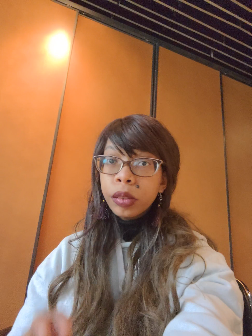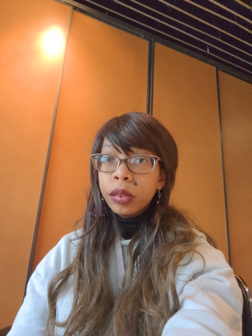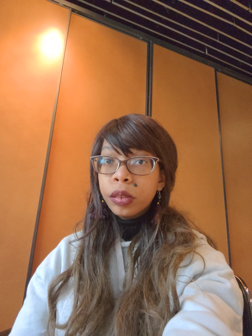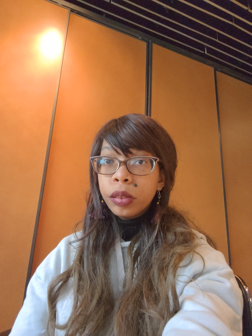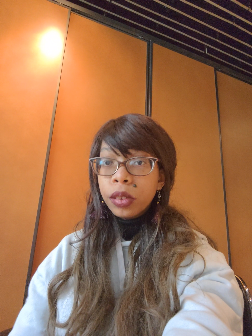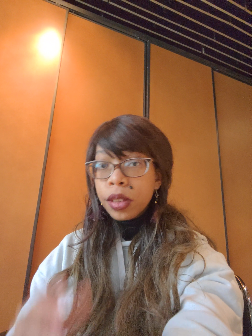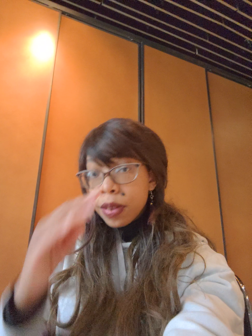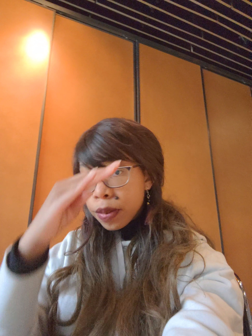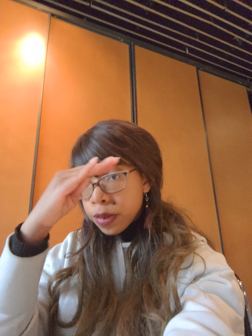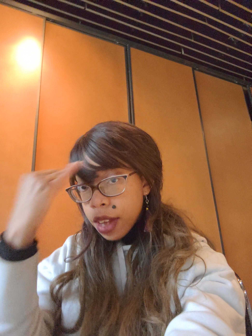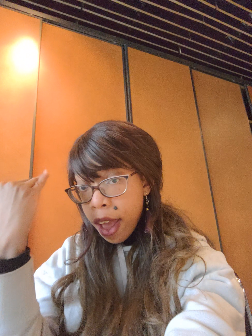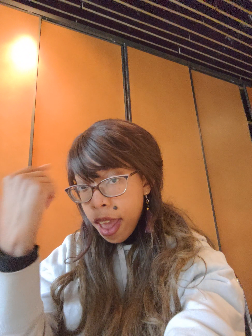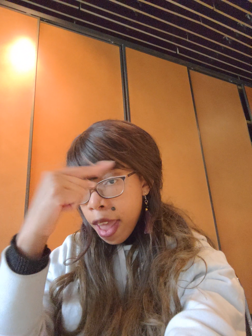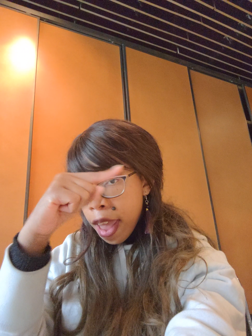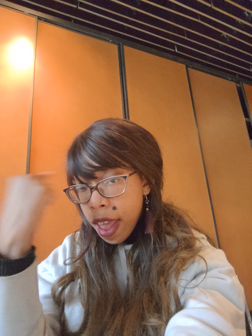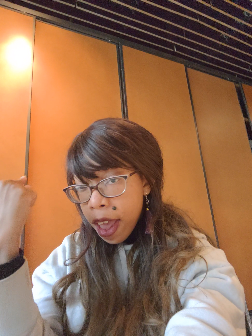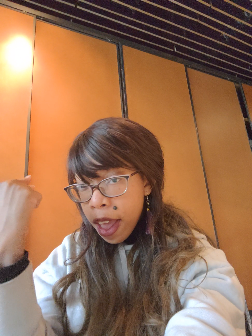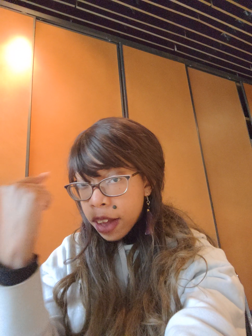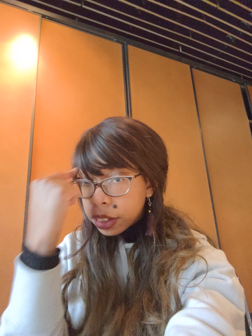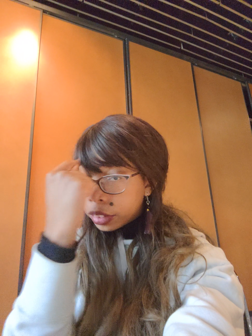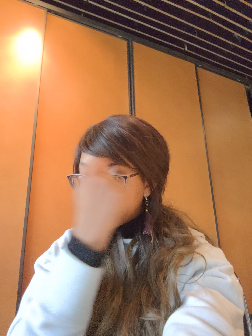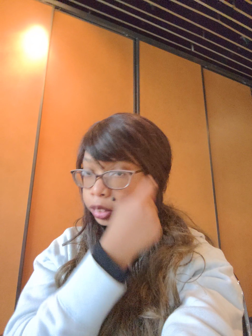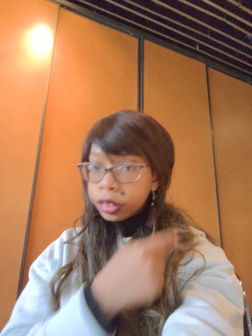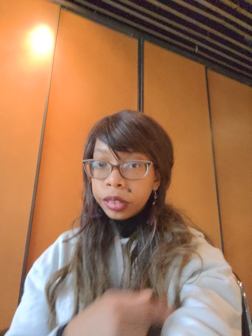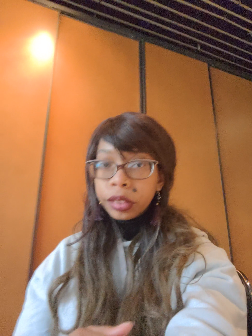black